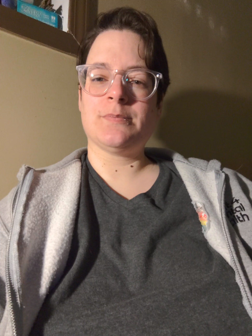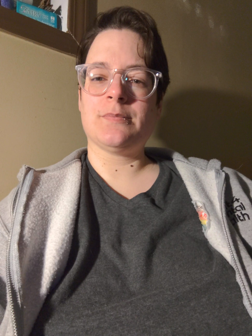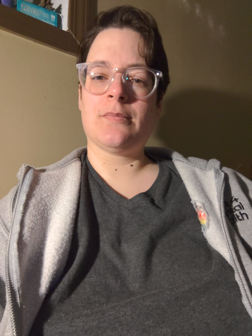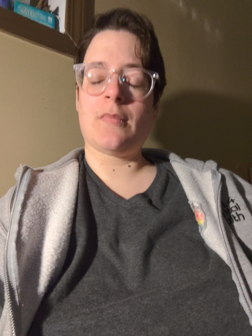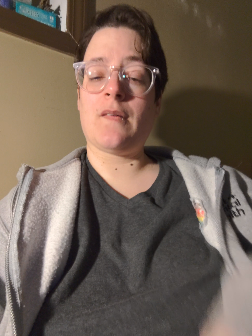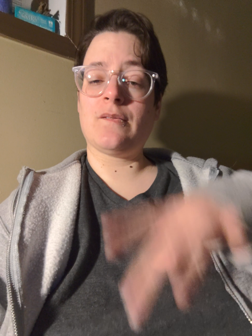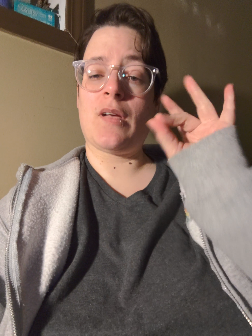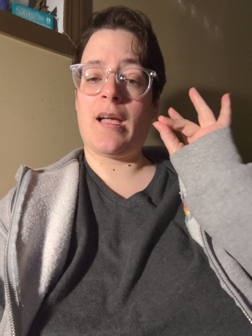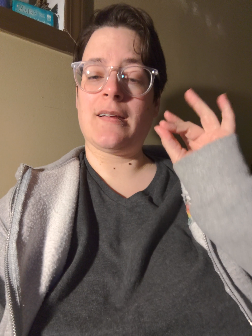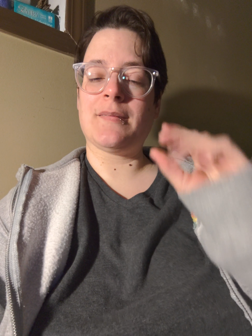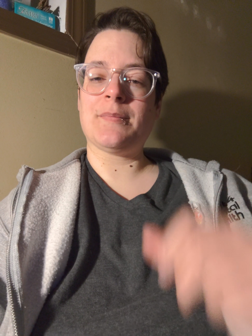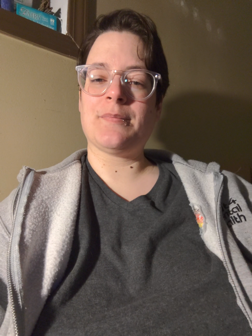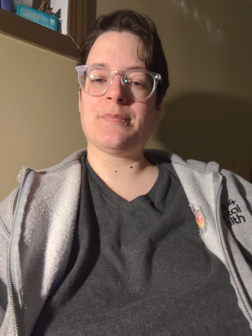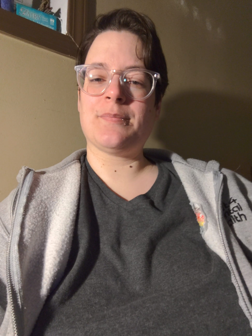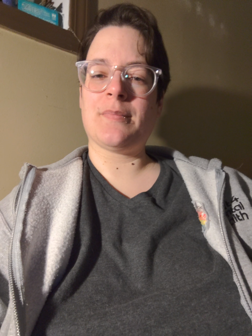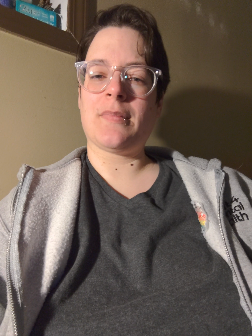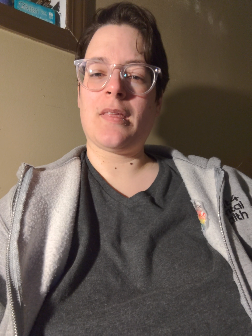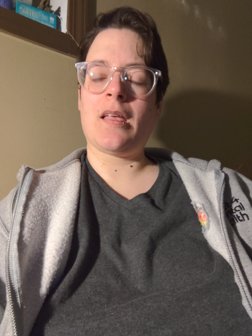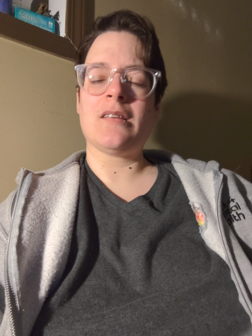find